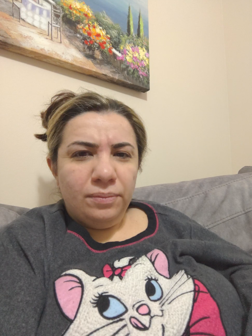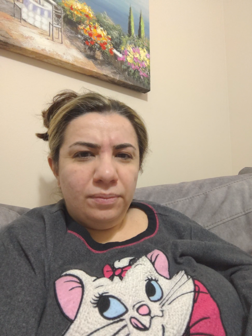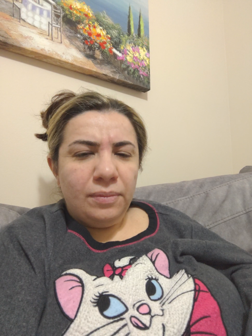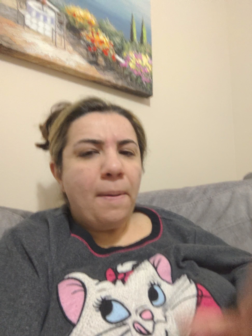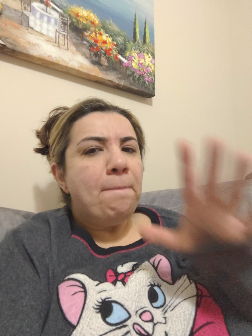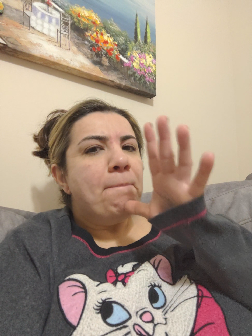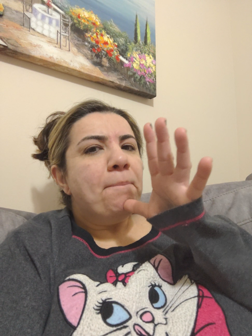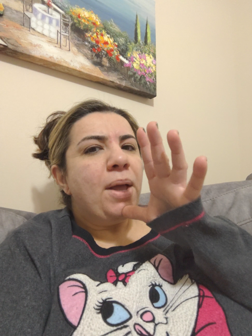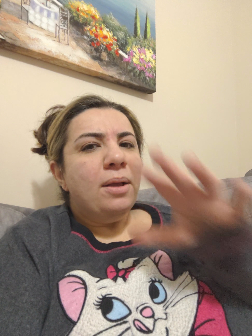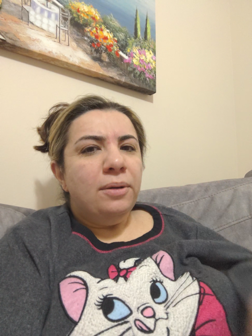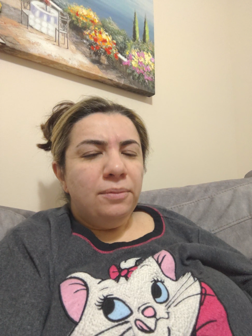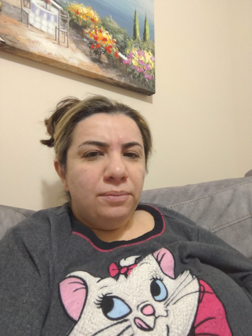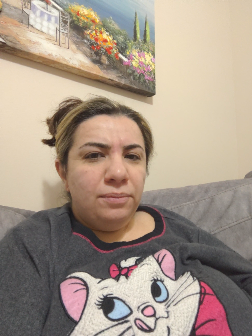mom